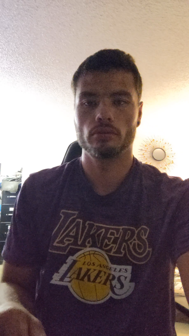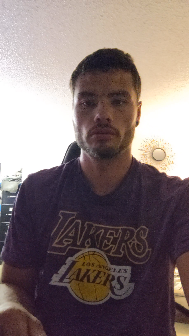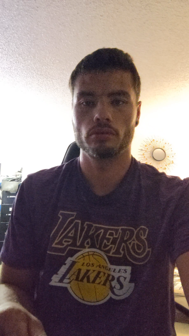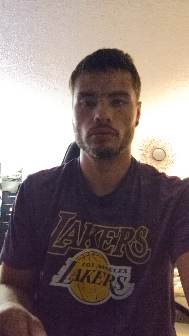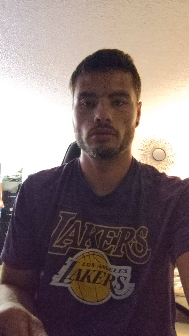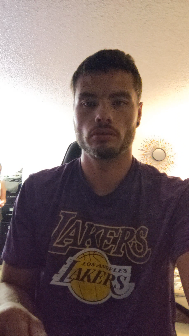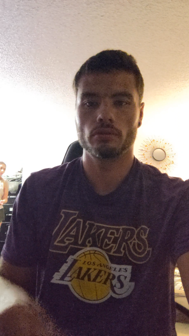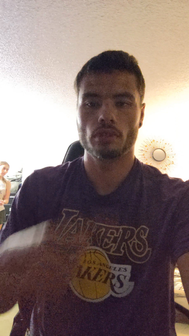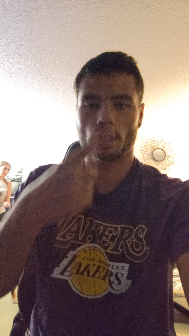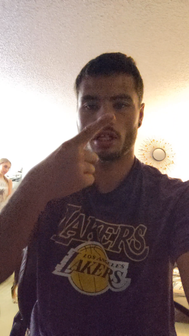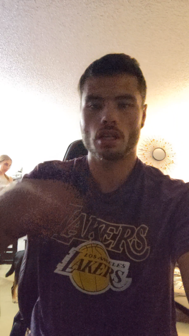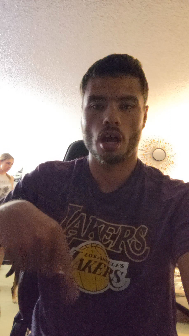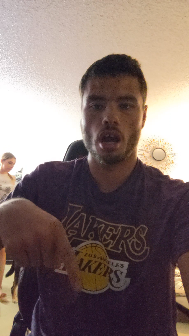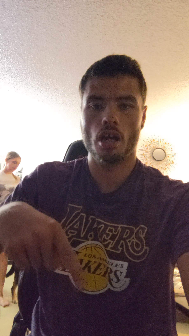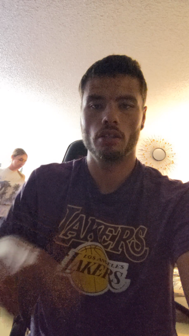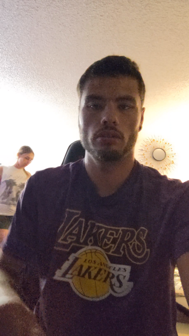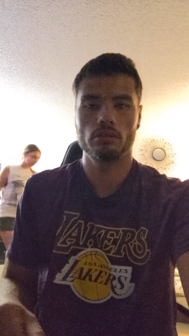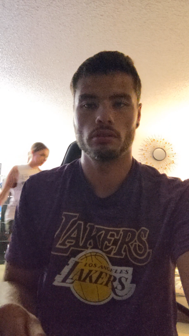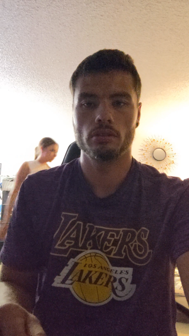cut